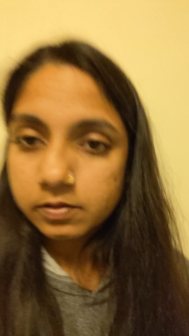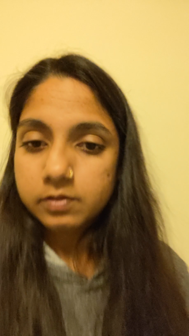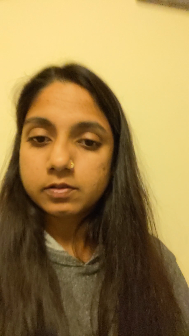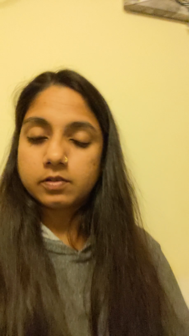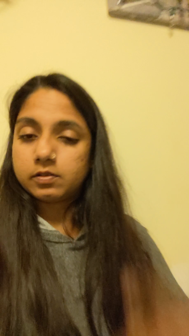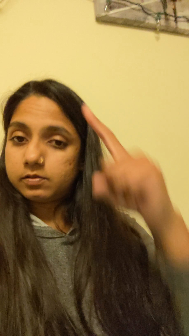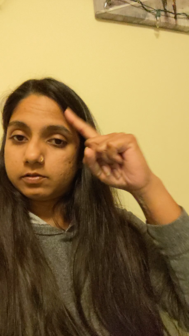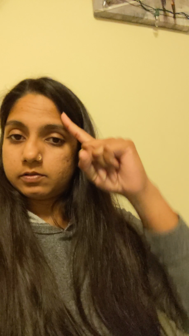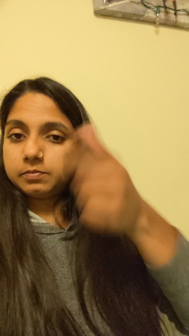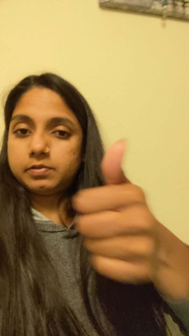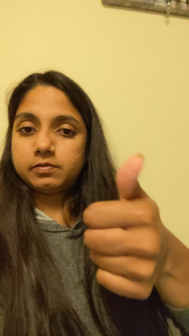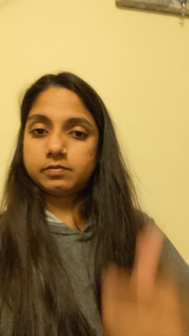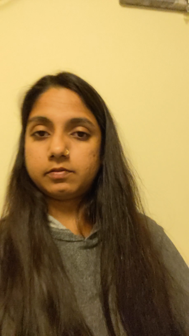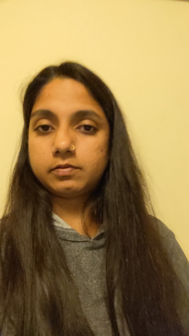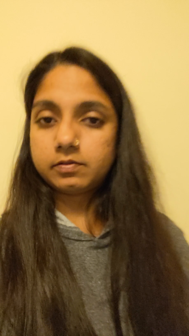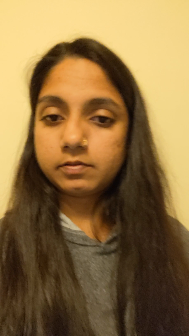dime